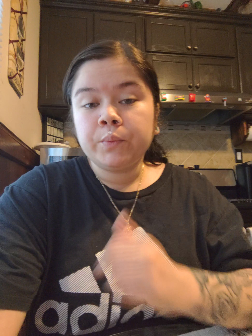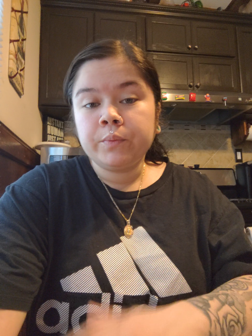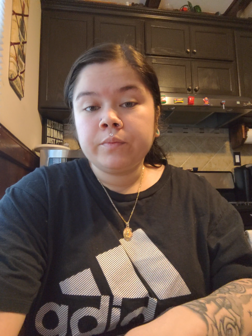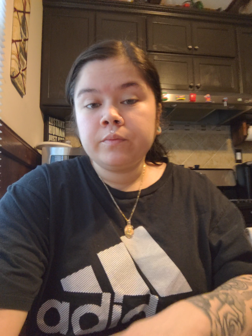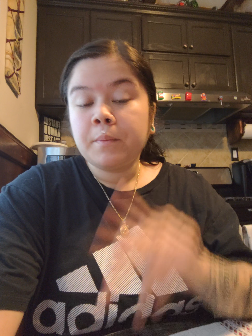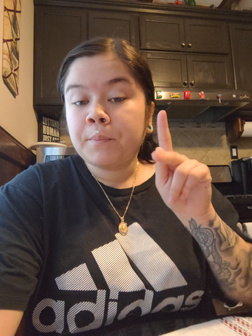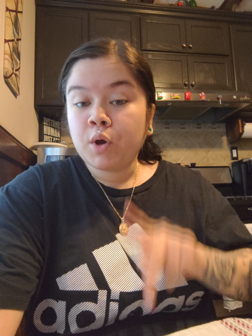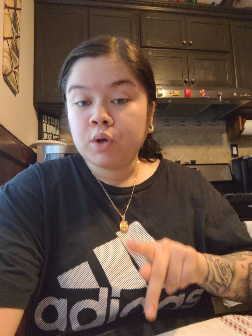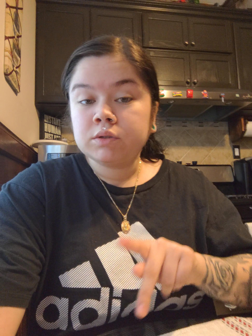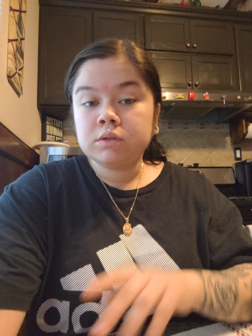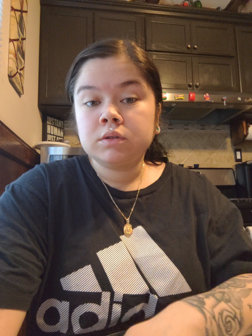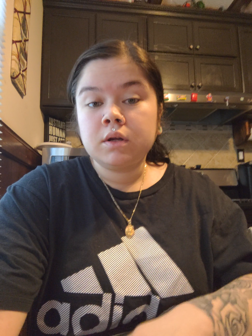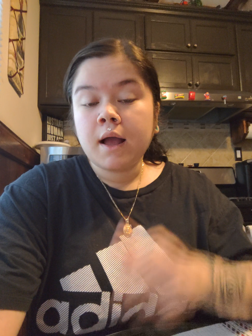person